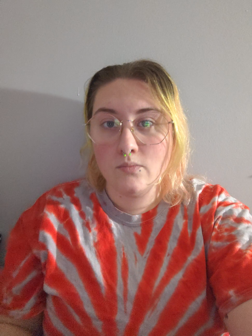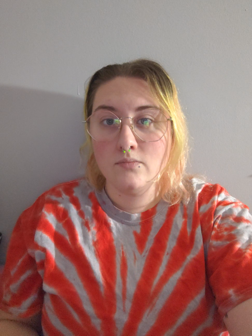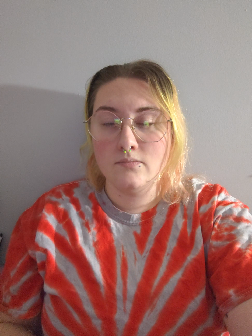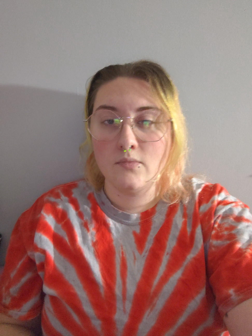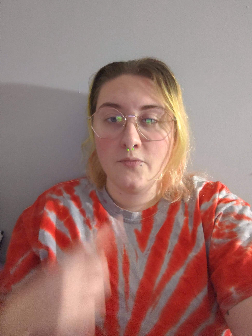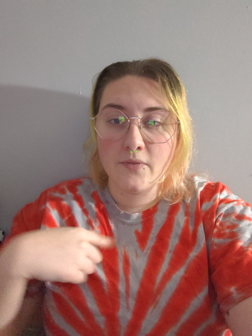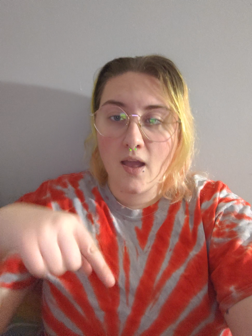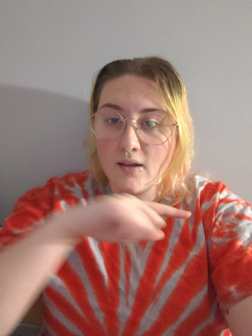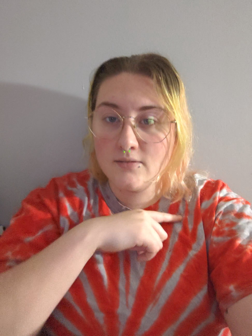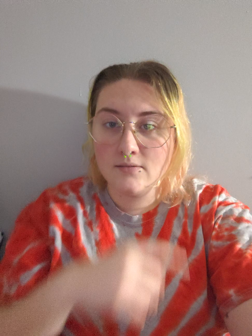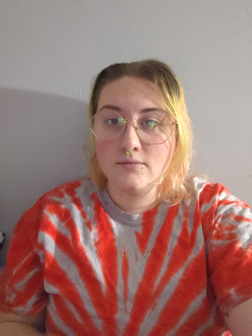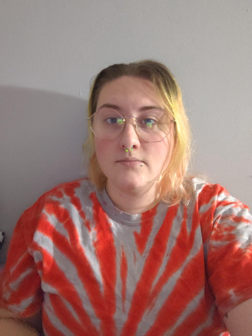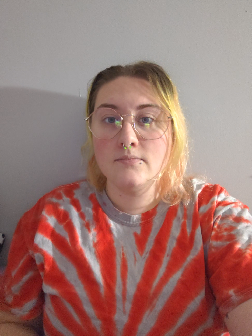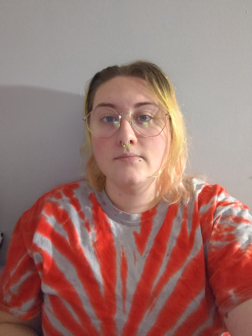we